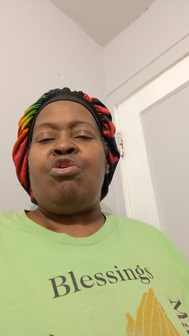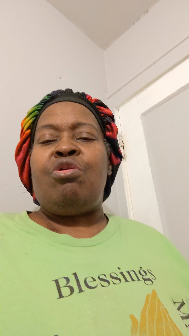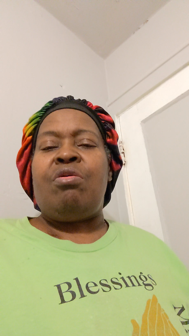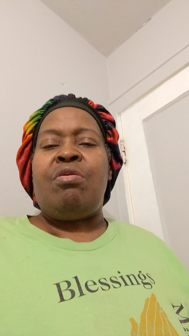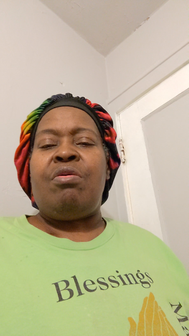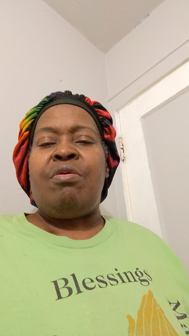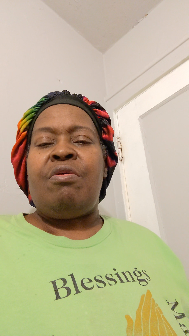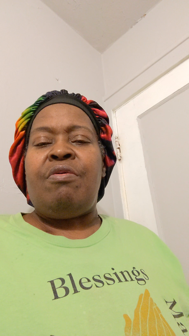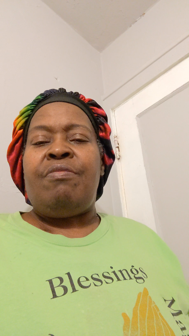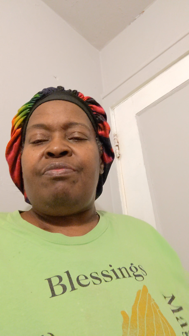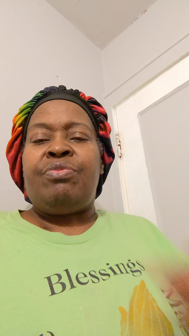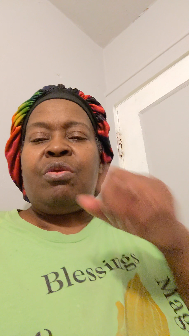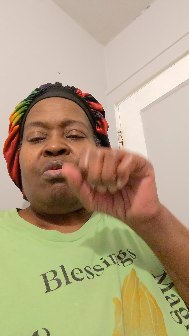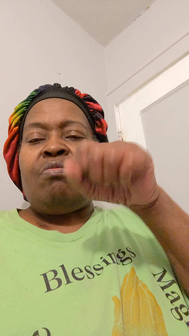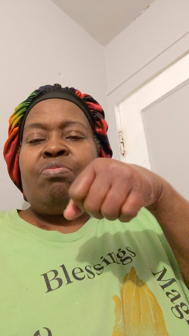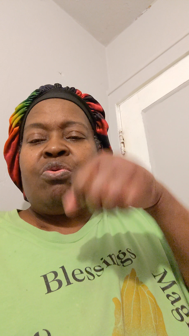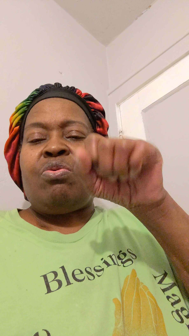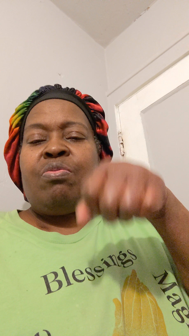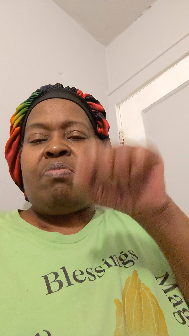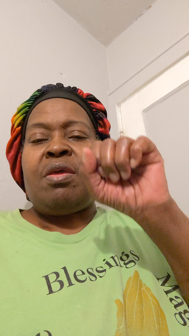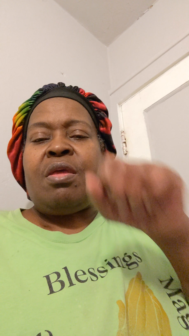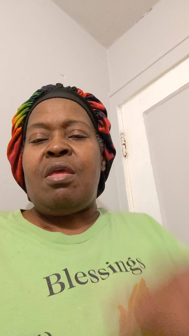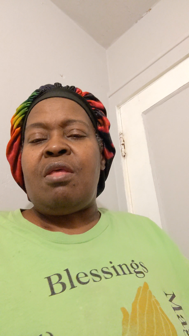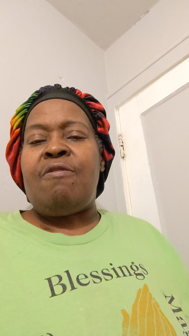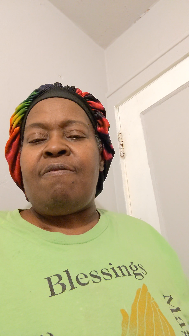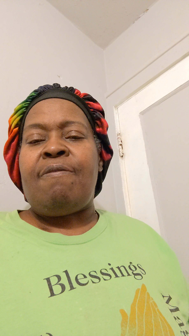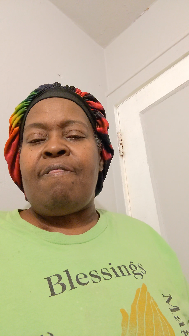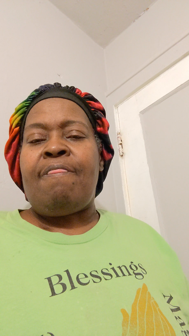motorcycle